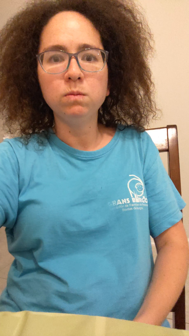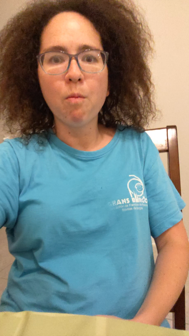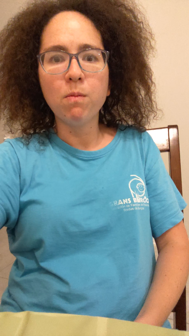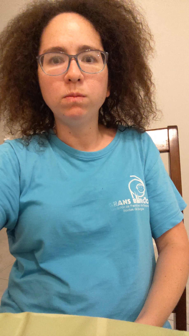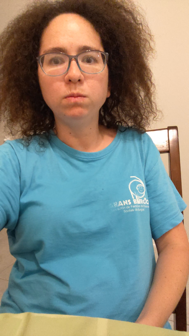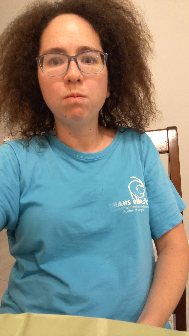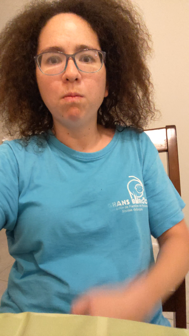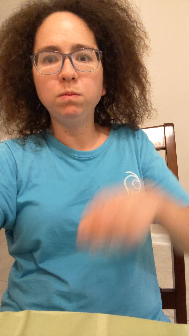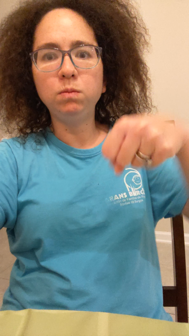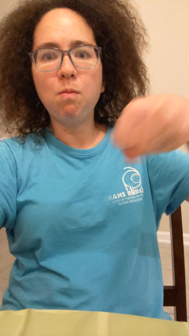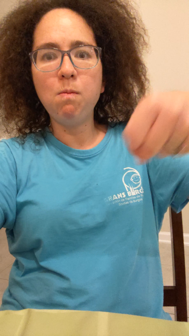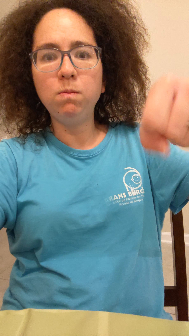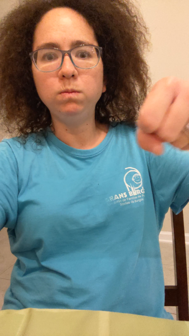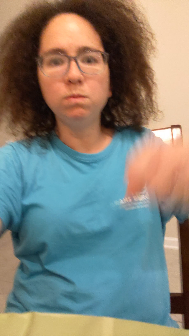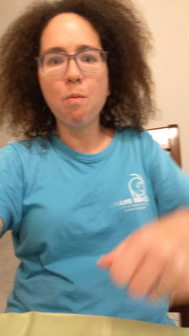motorcycle